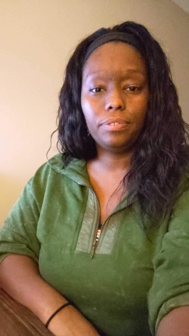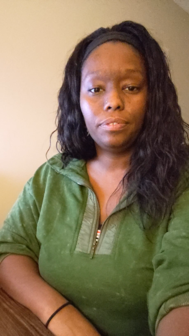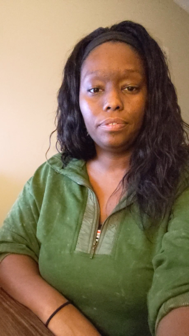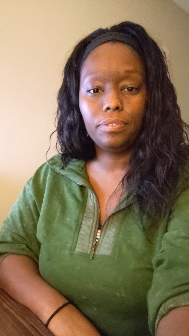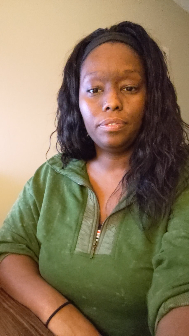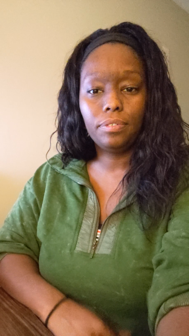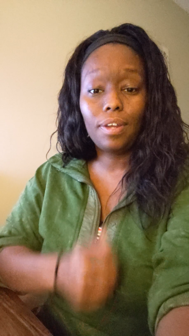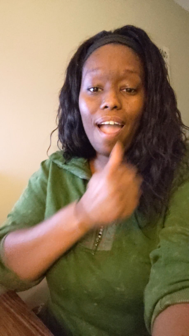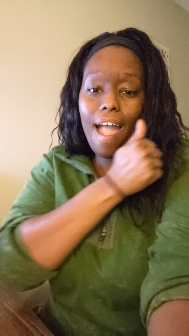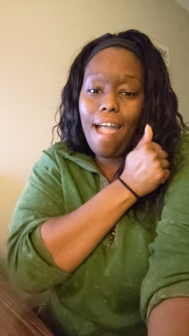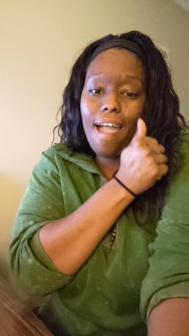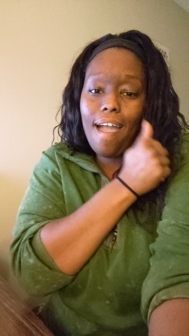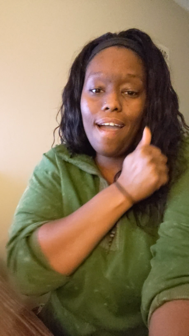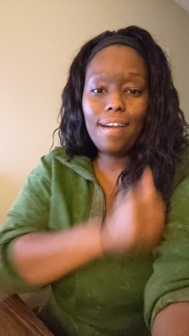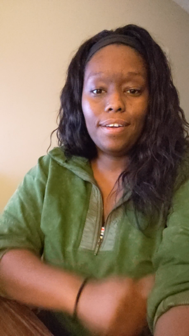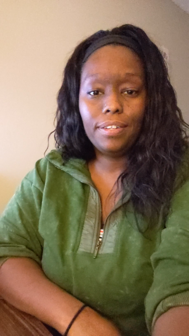hug